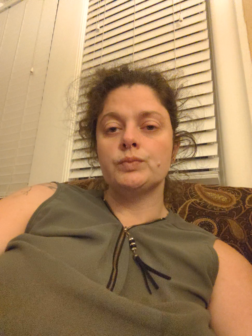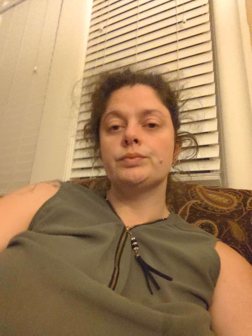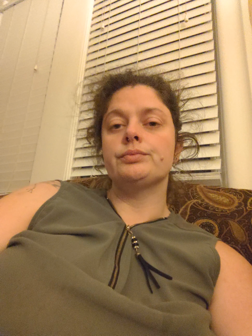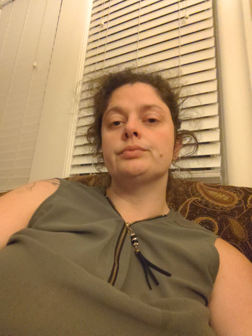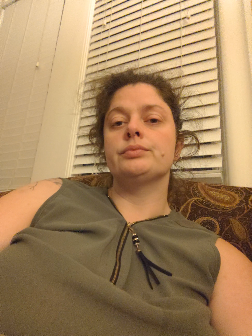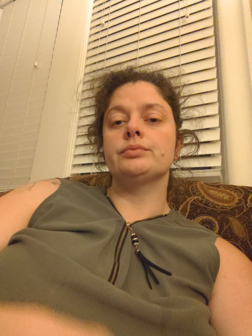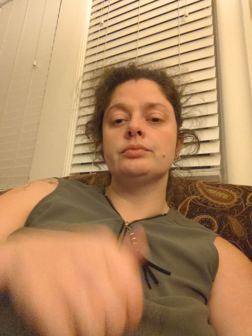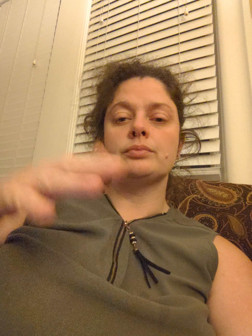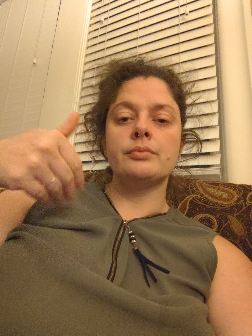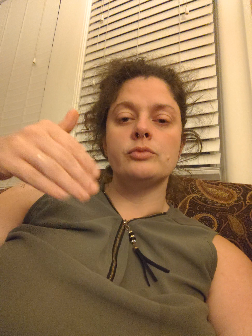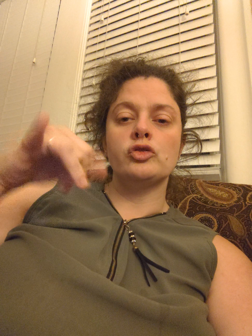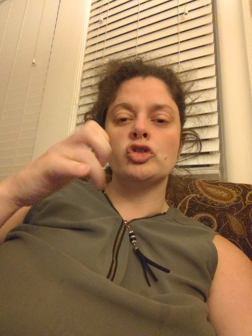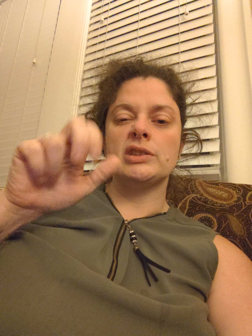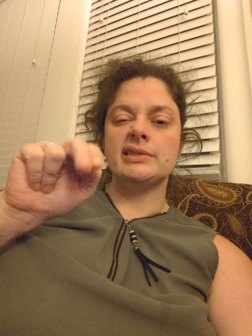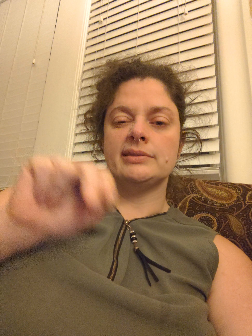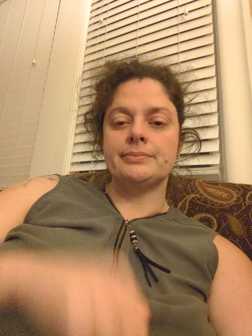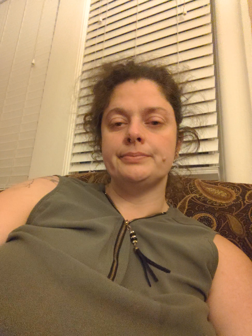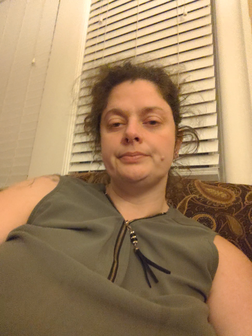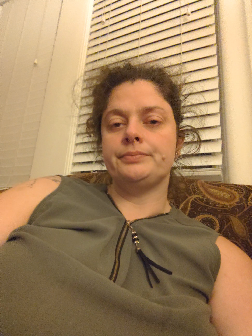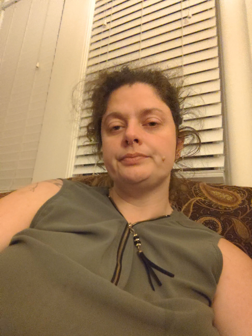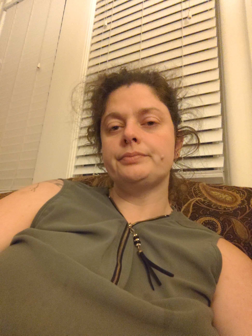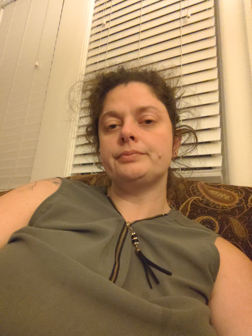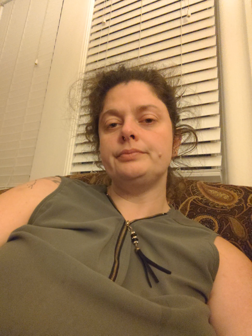jeans